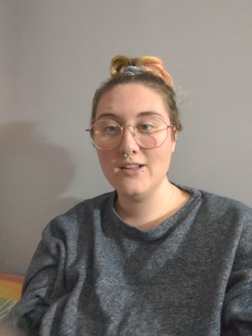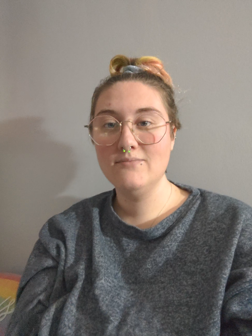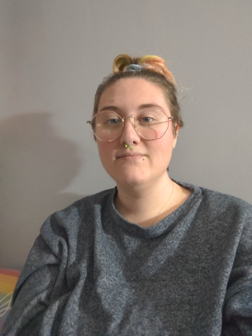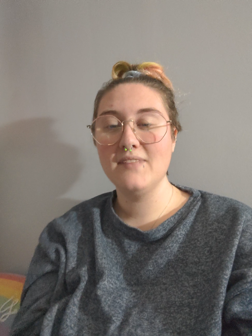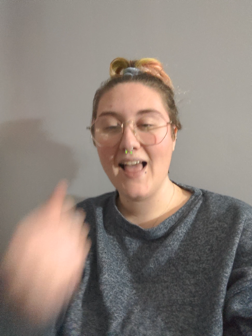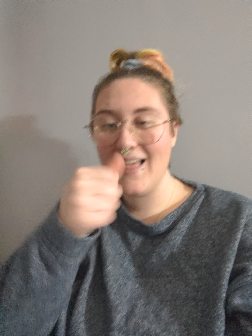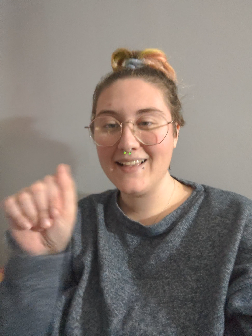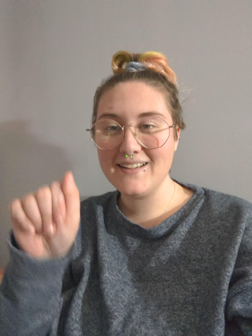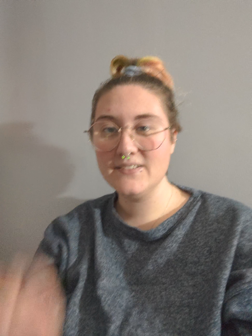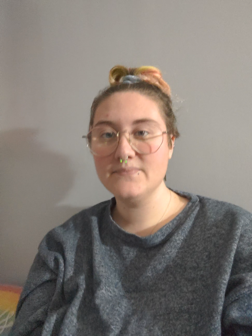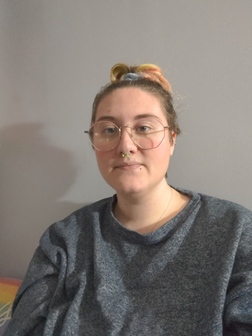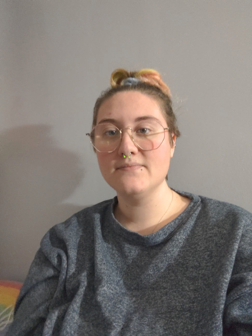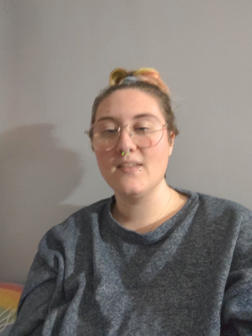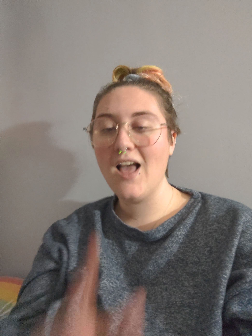any